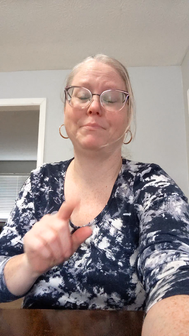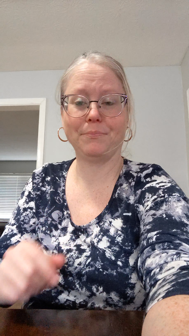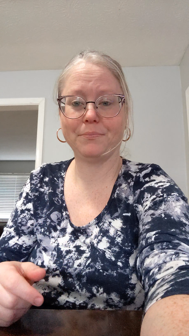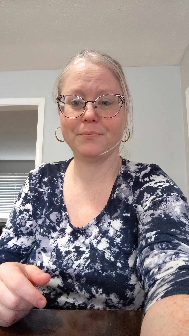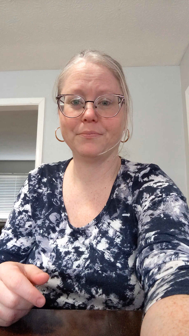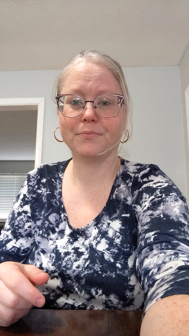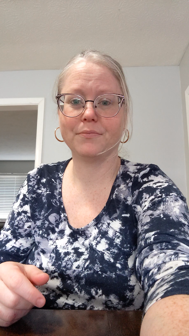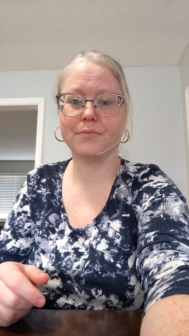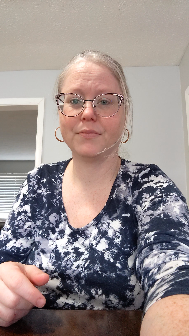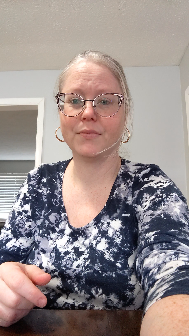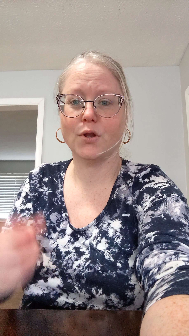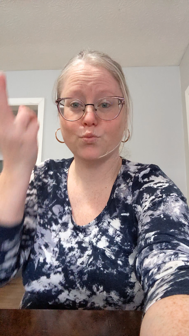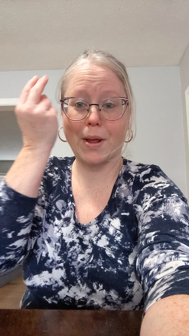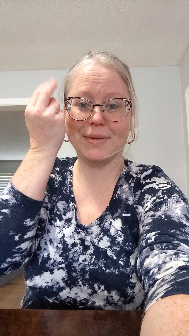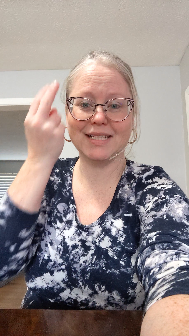rabbit